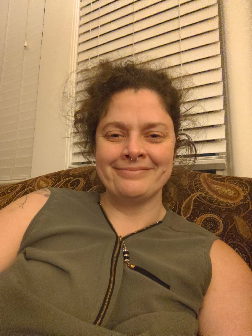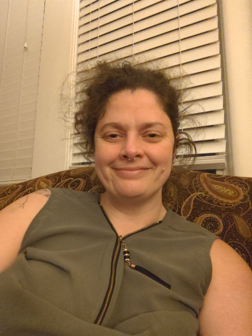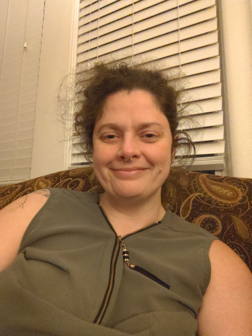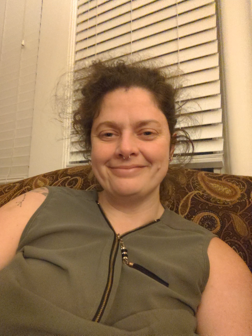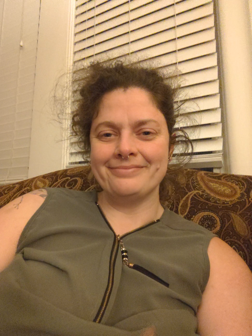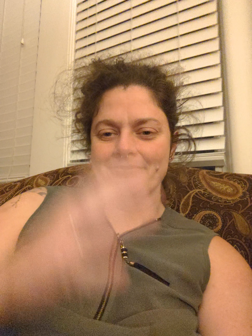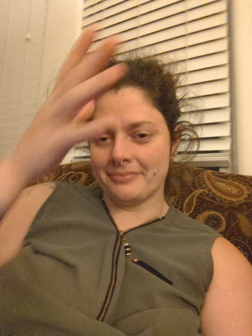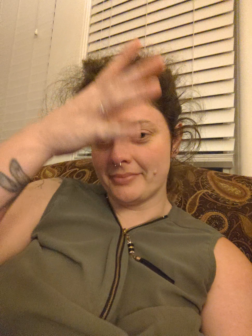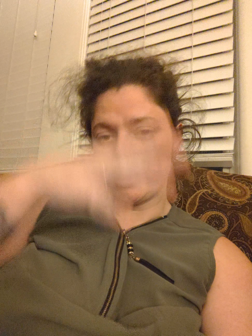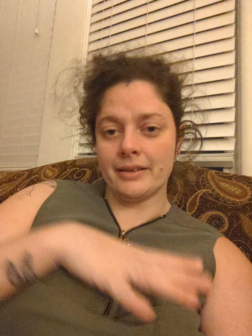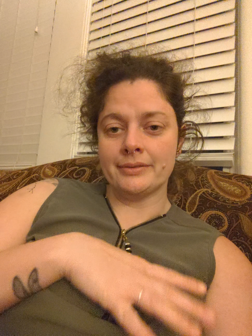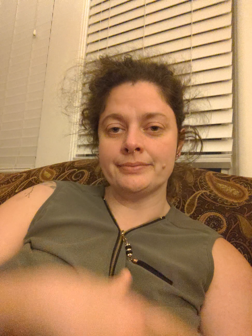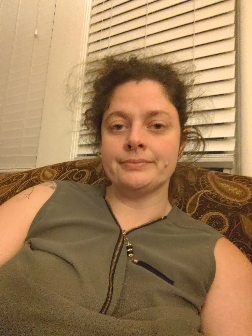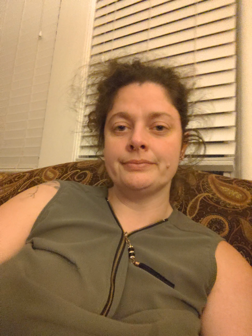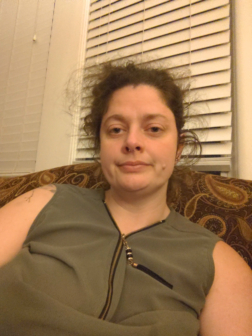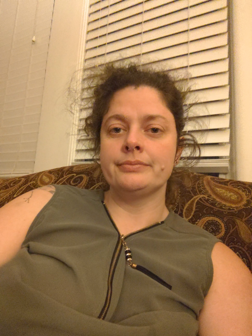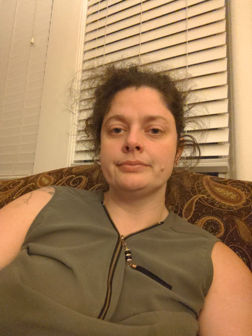man